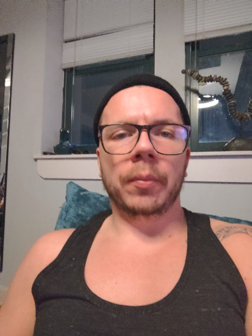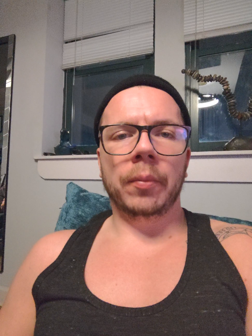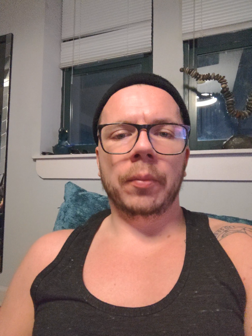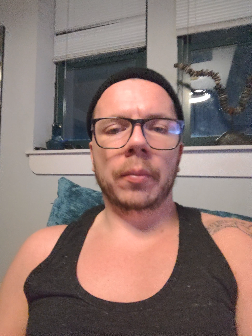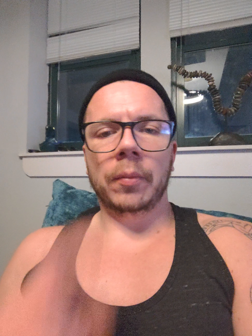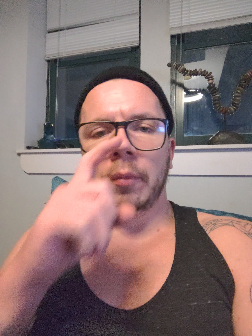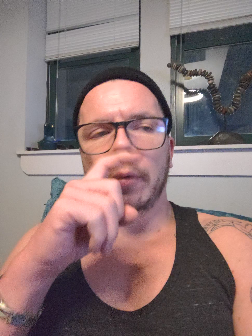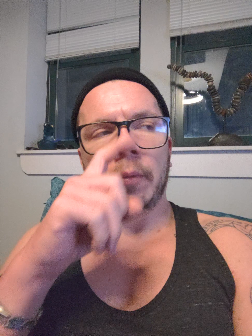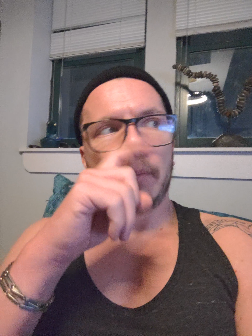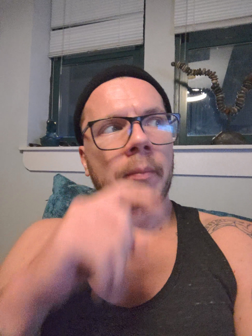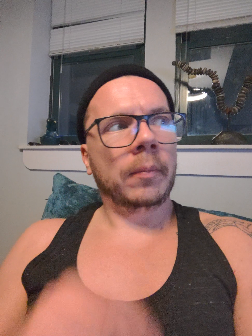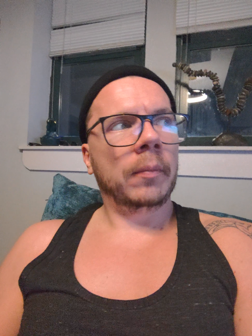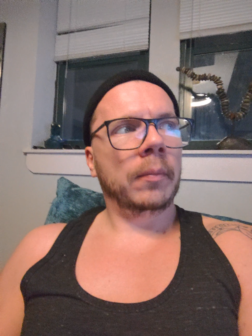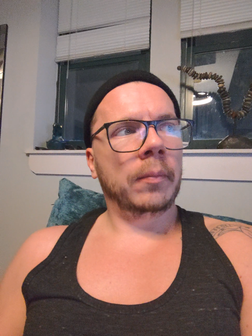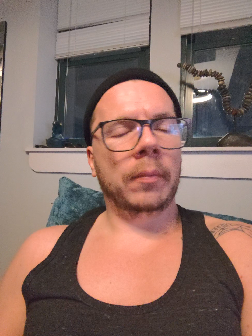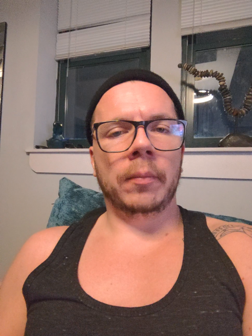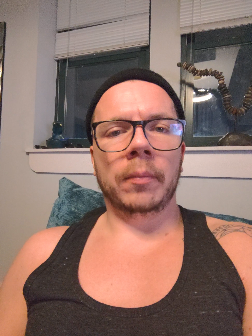doll